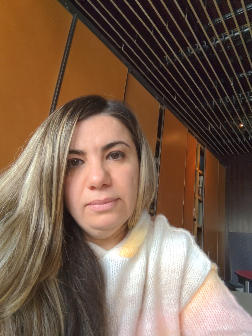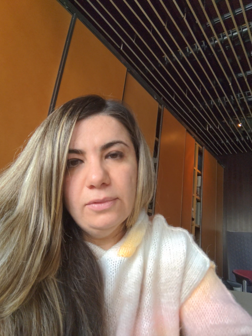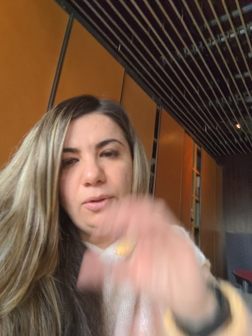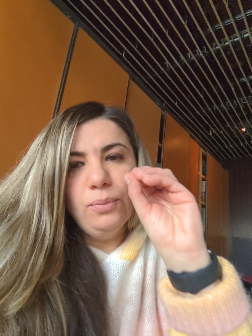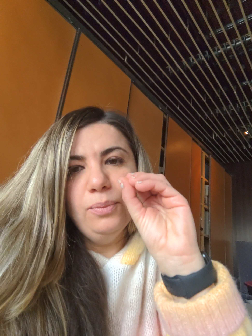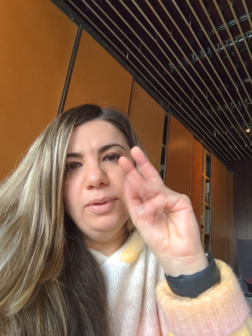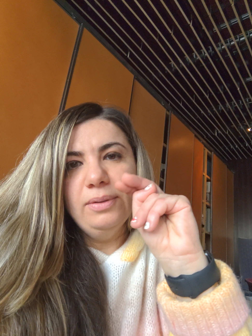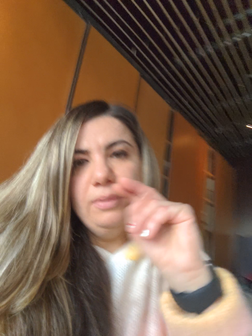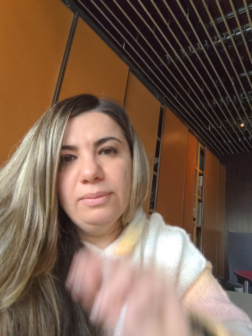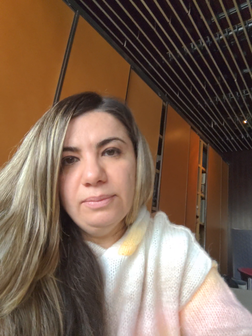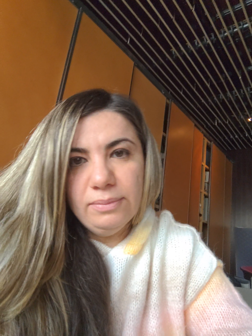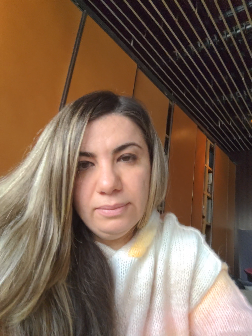on